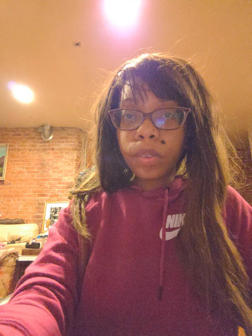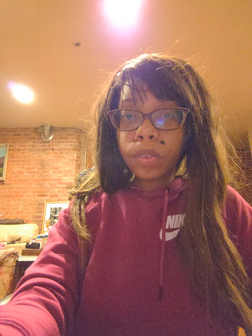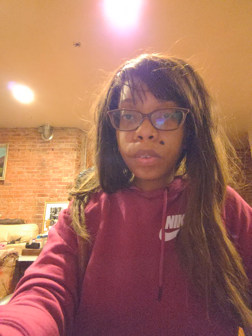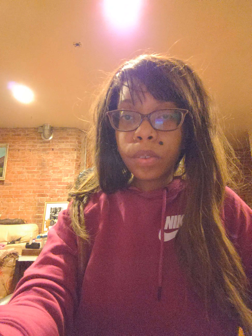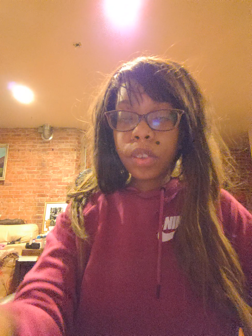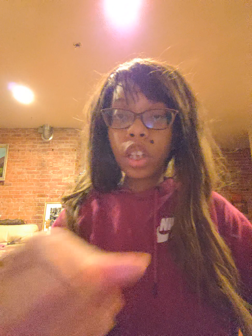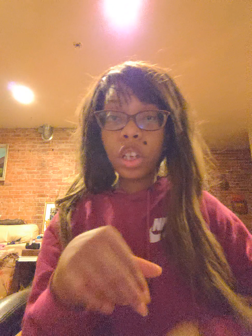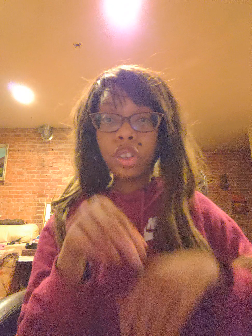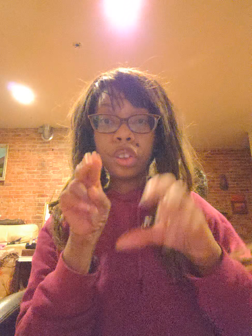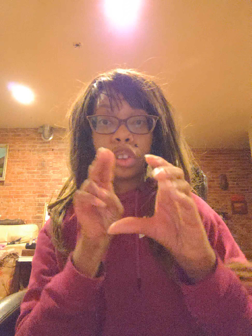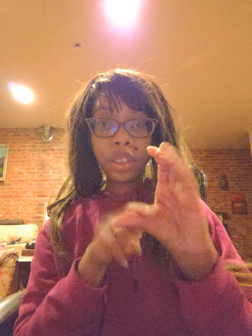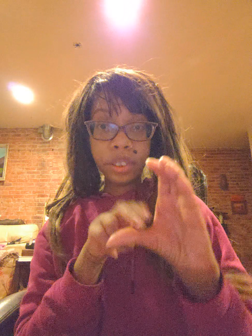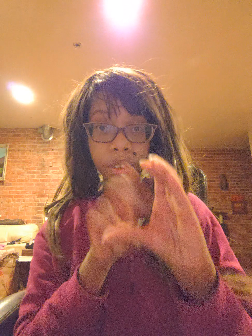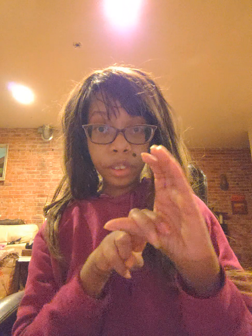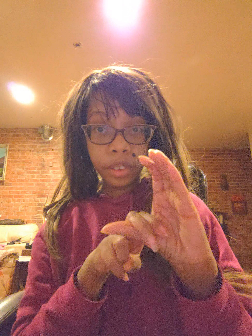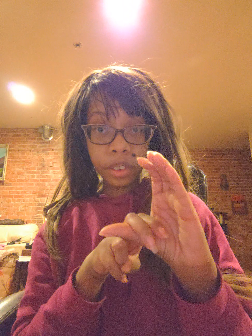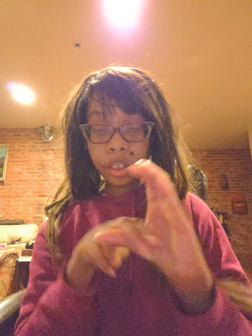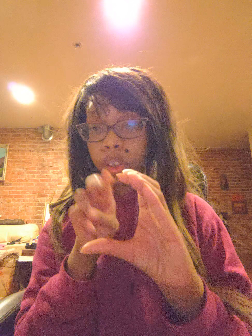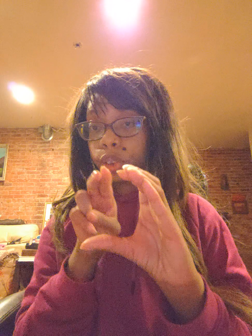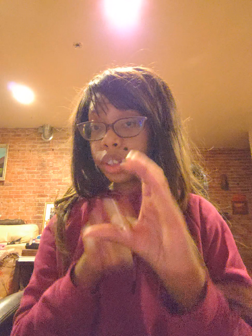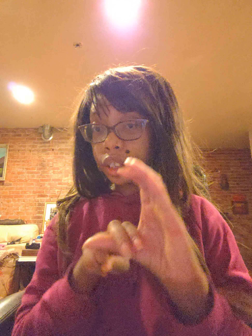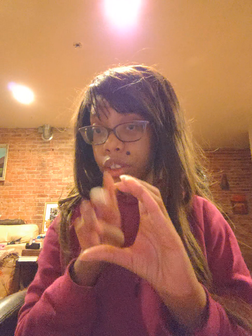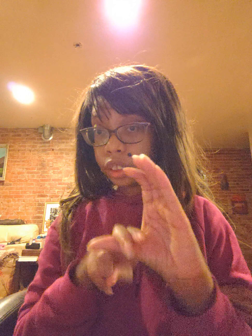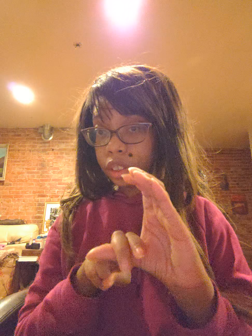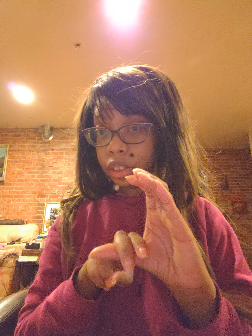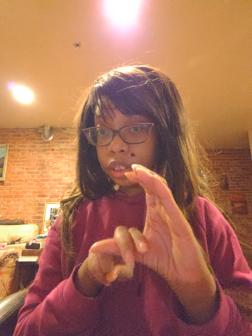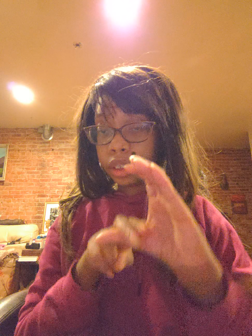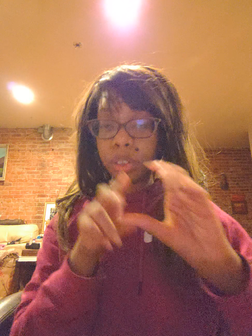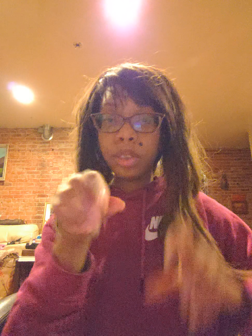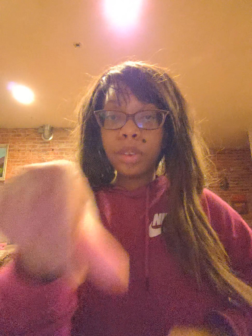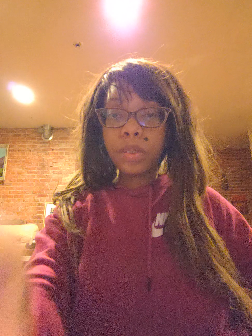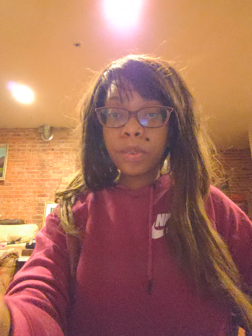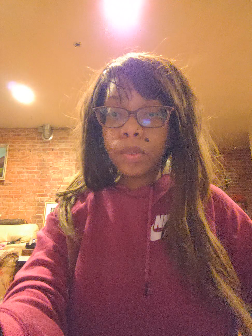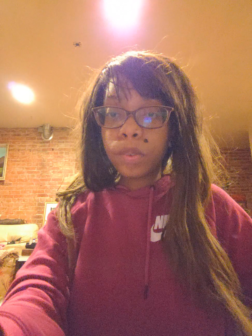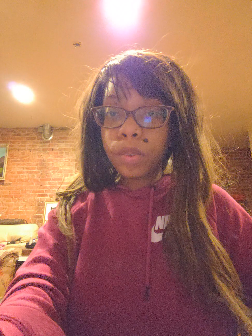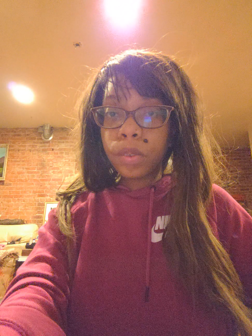chair